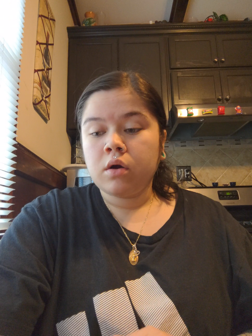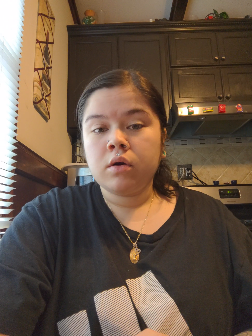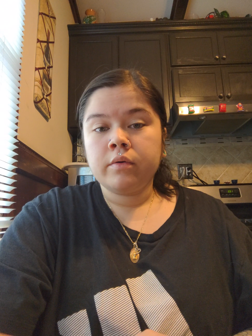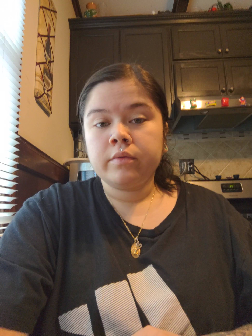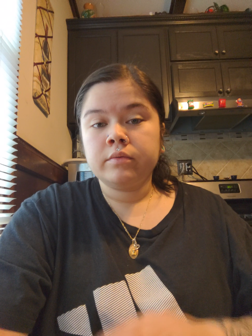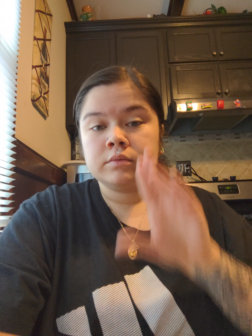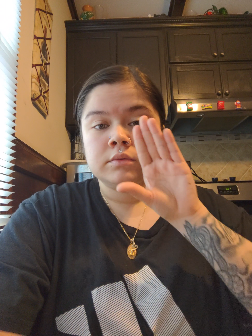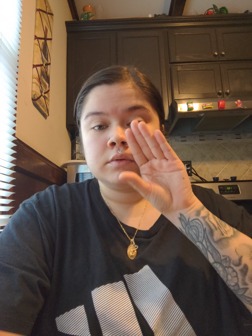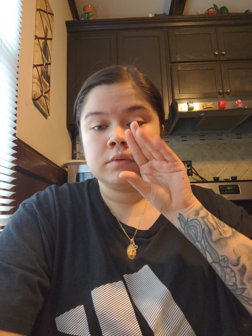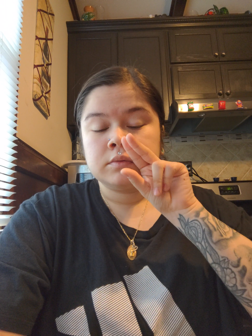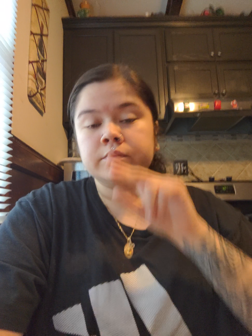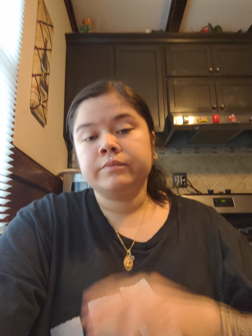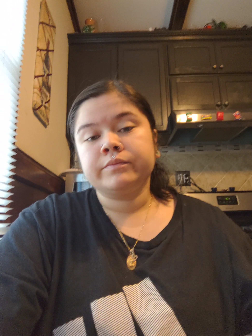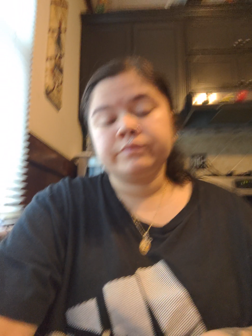duck